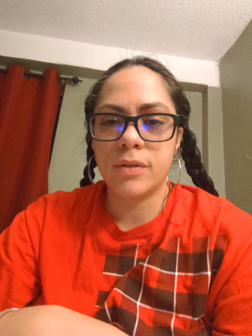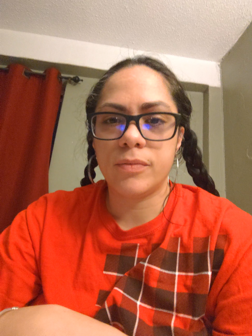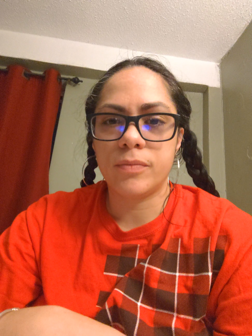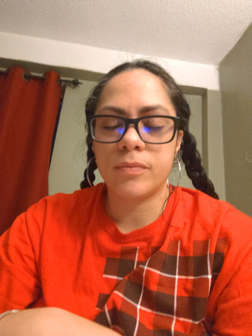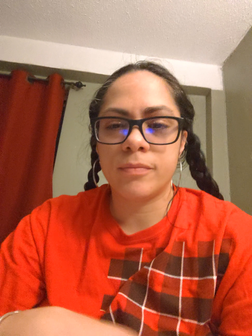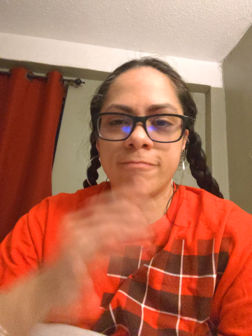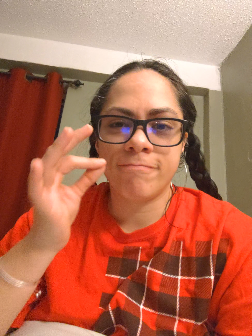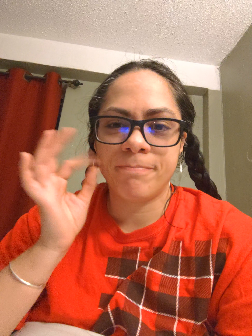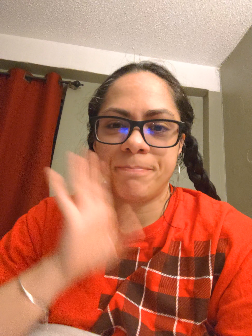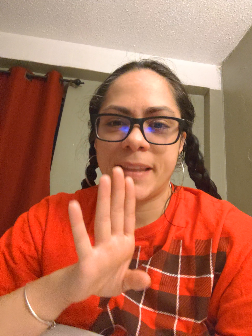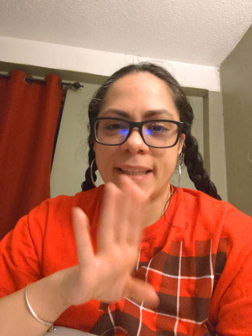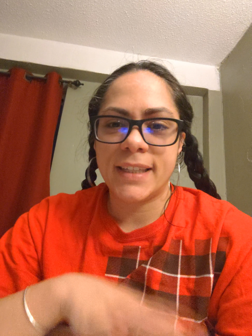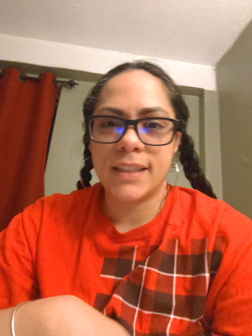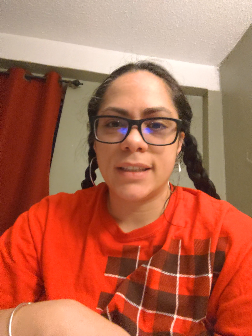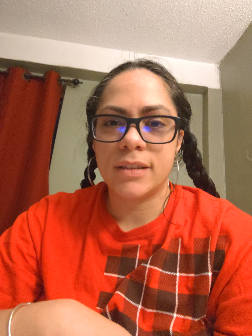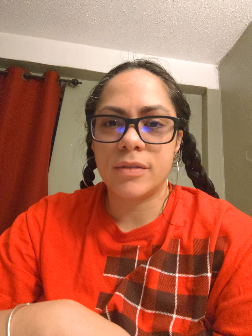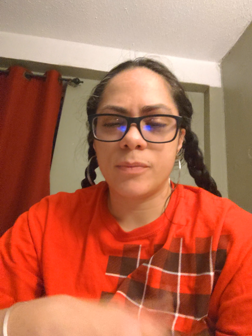bee